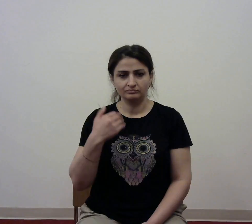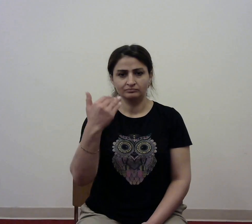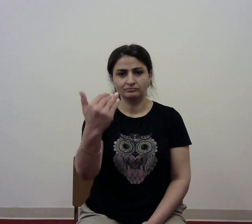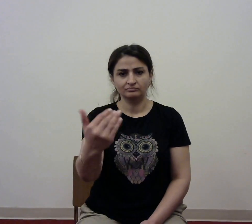siz